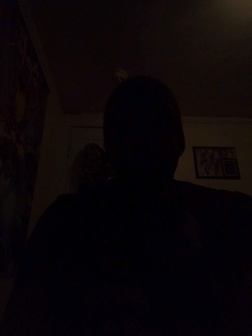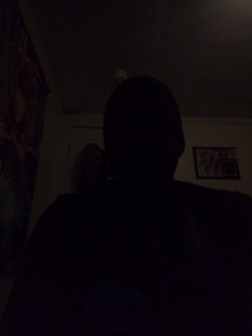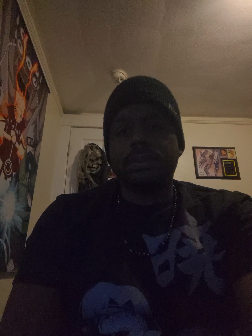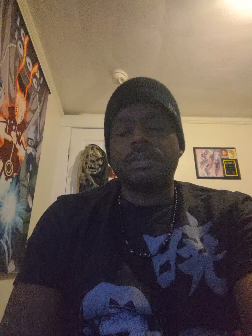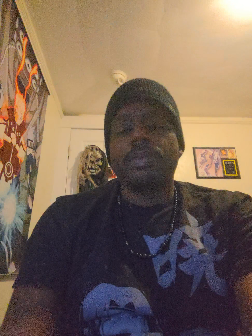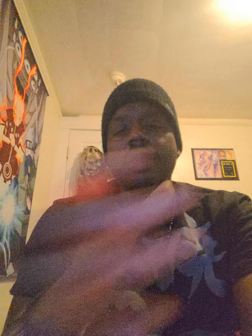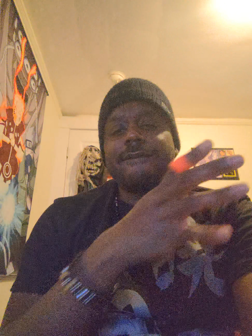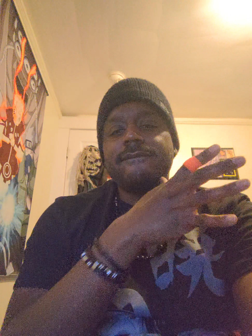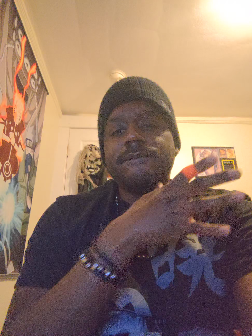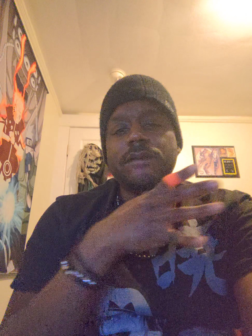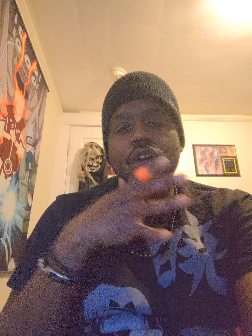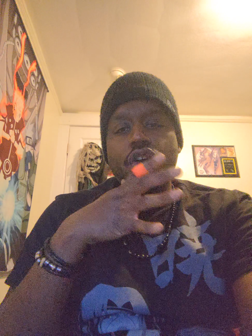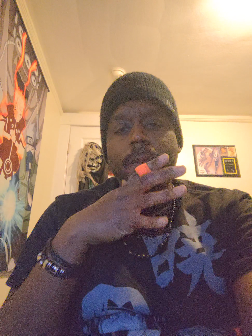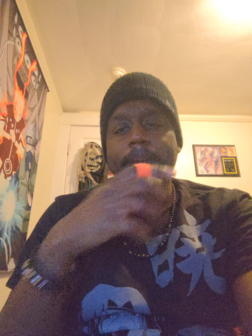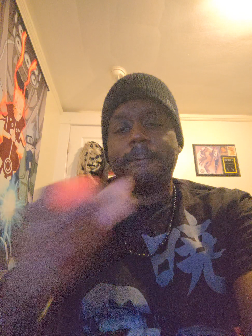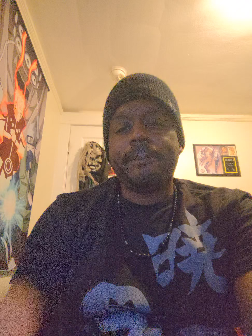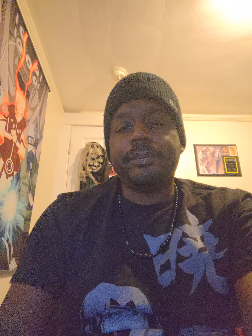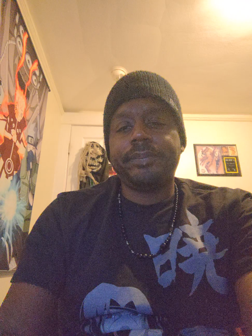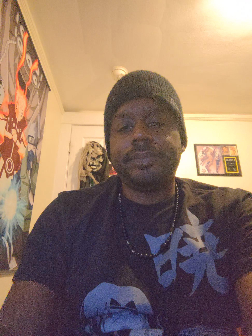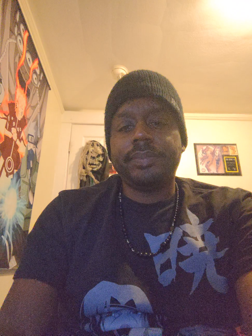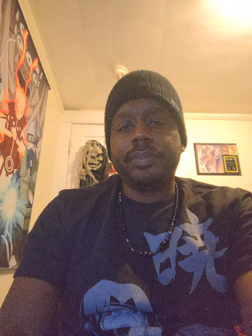farm